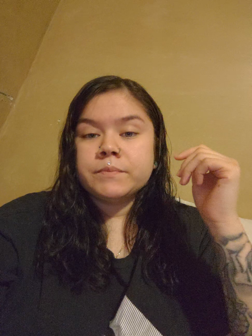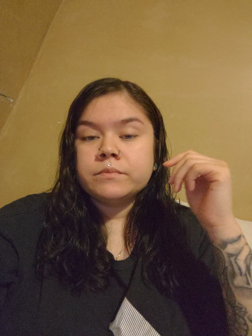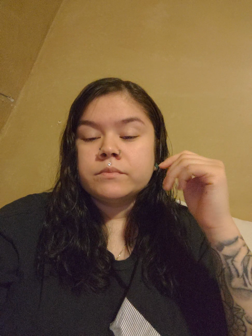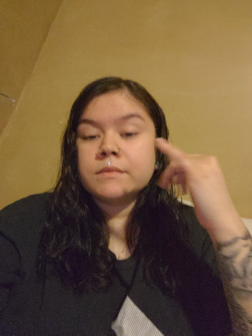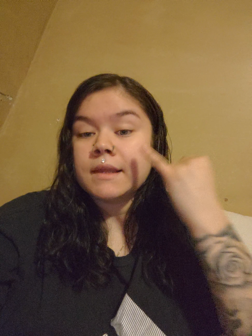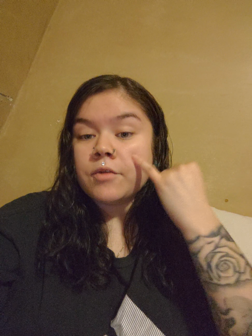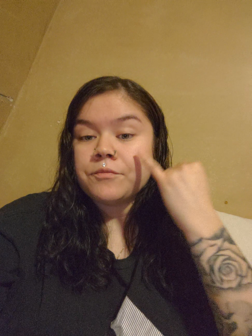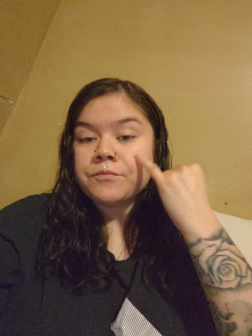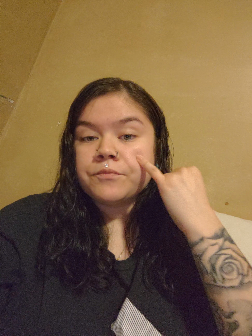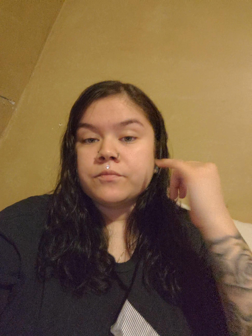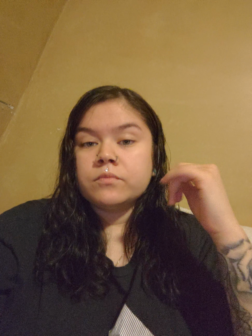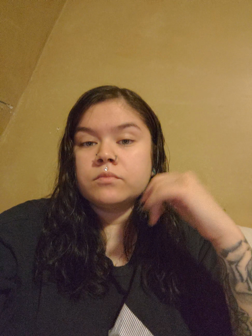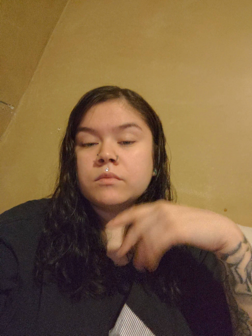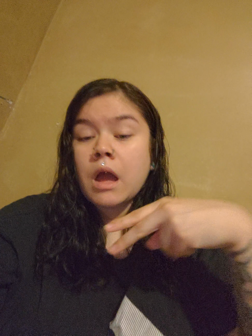if